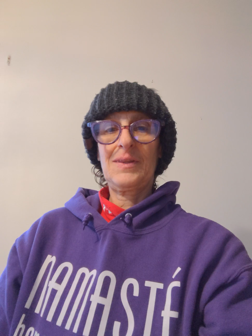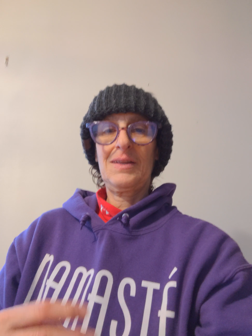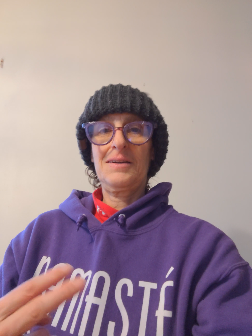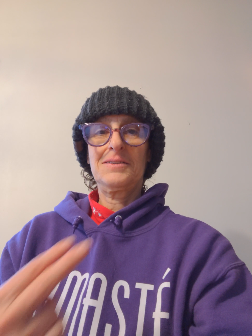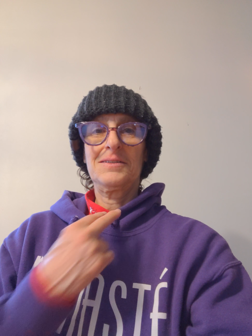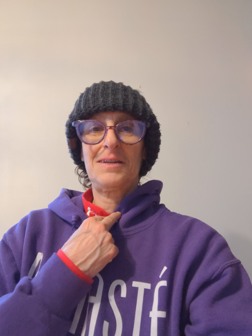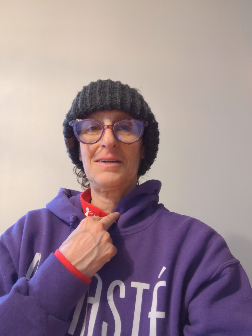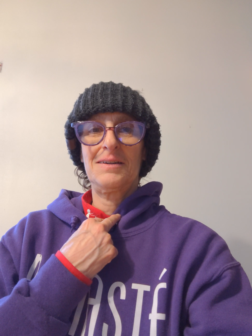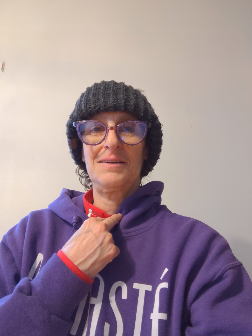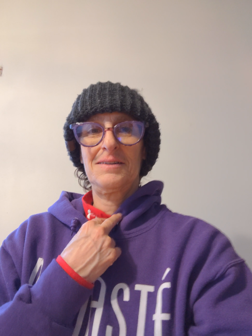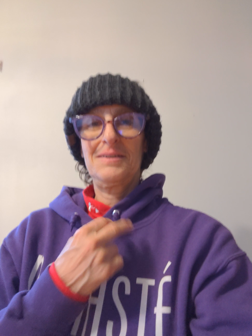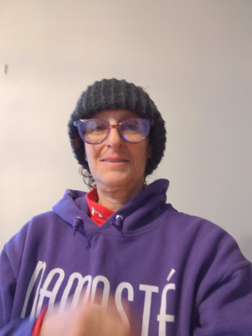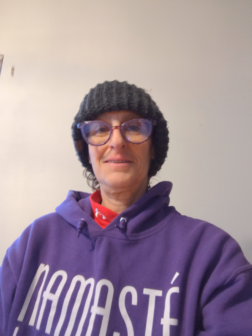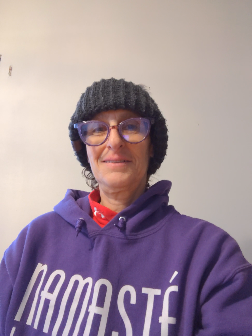stuck